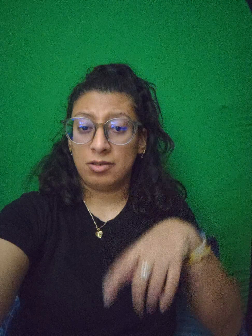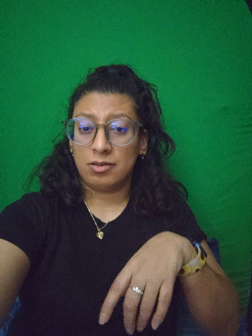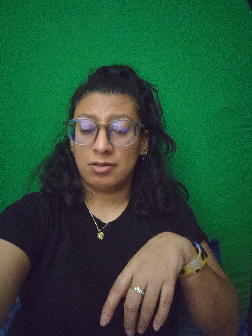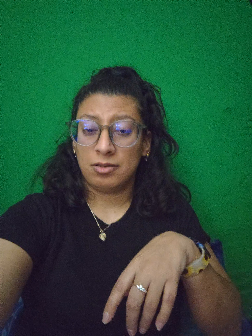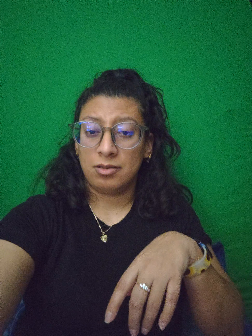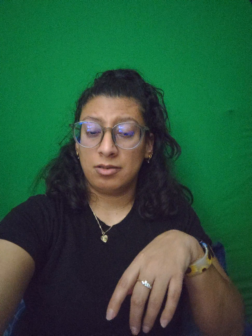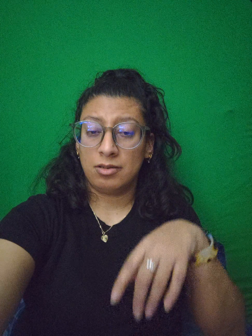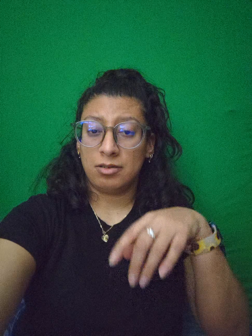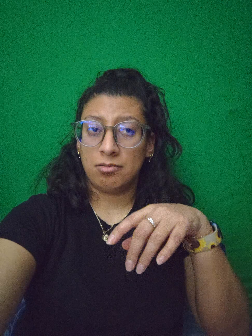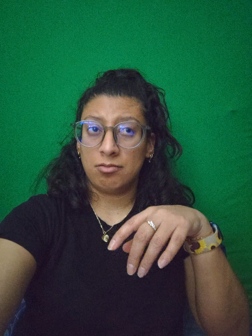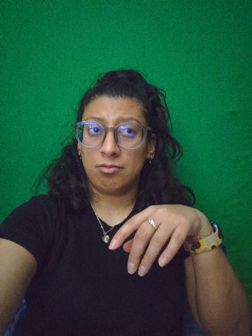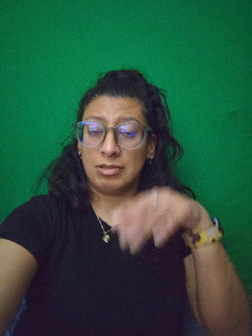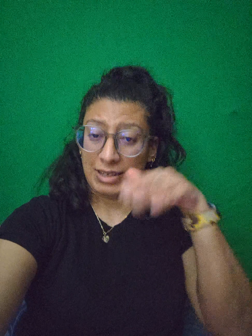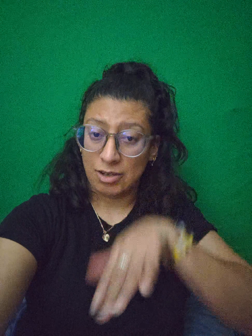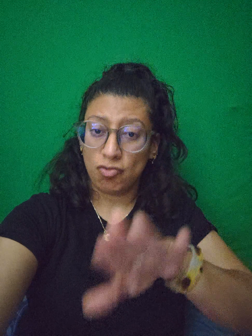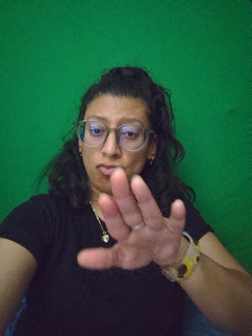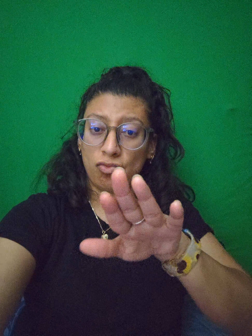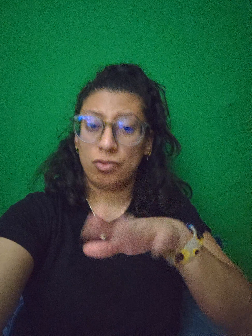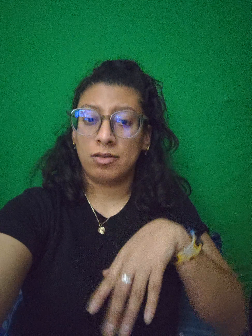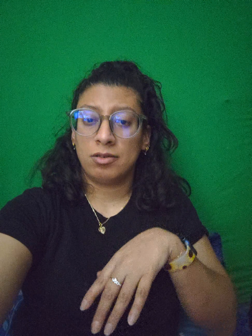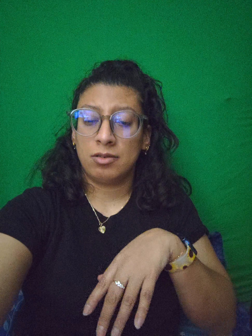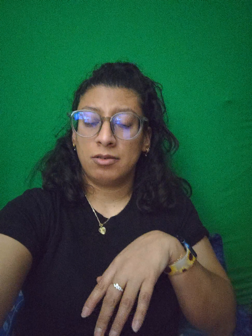into